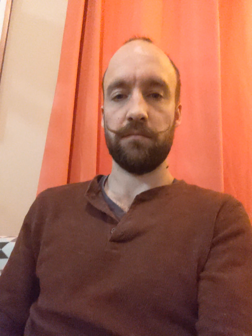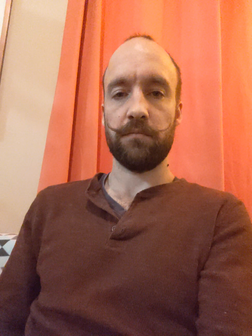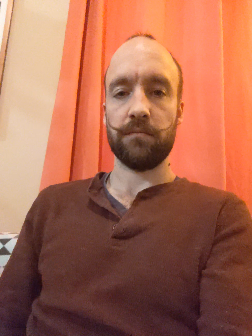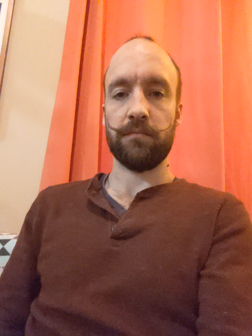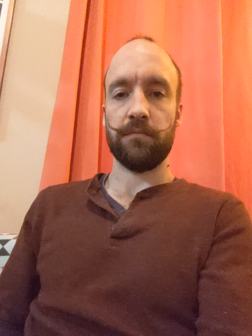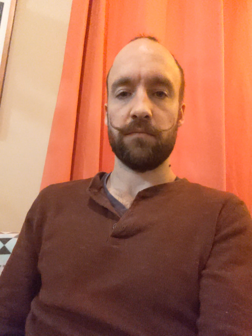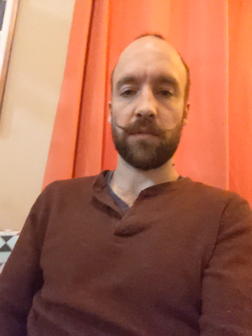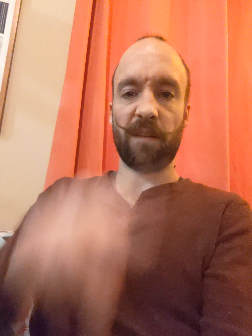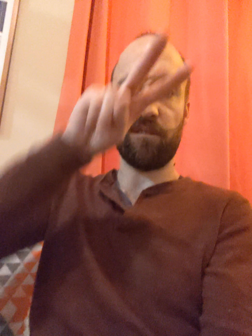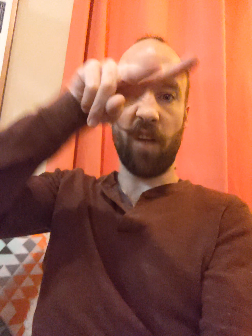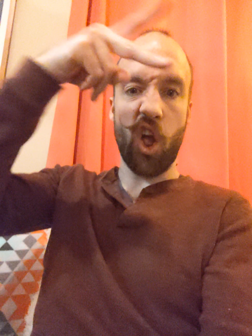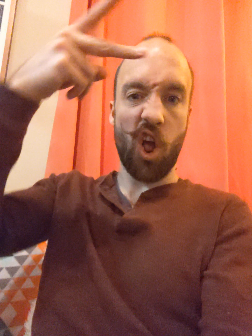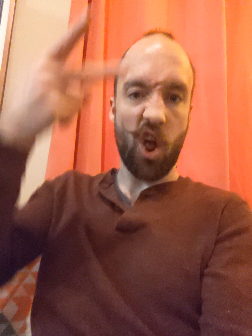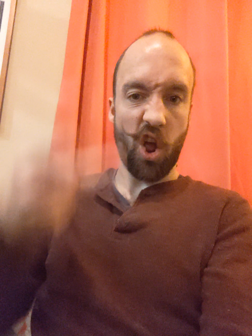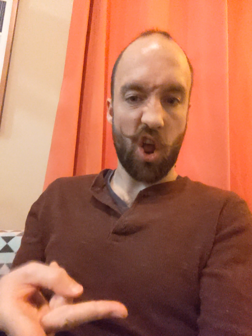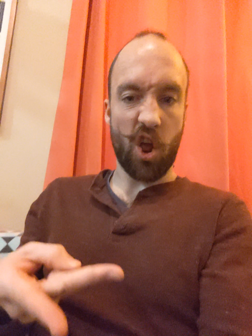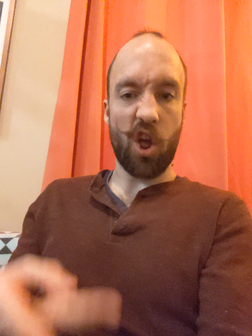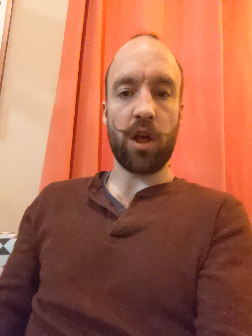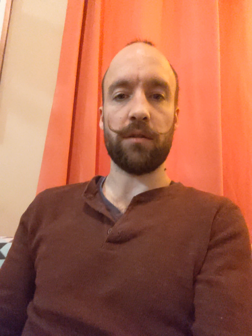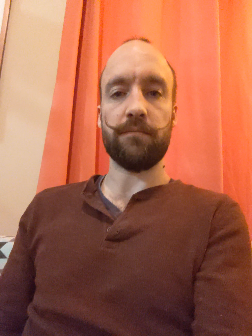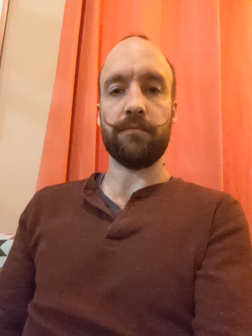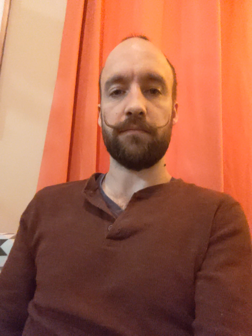fall